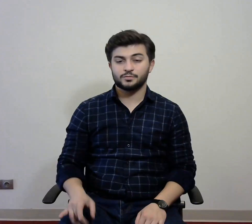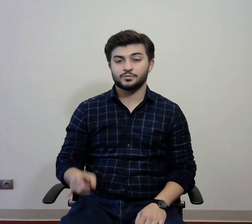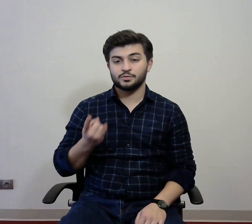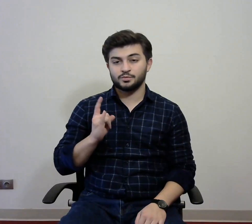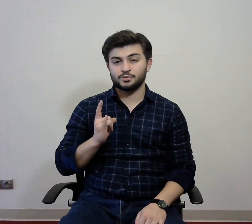uşaq